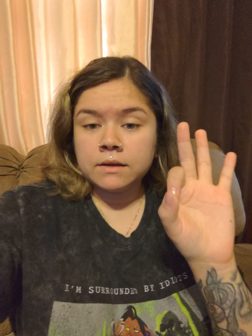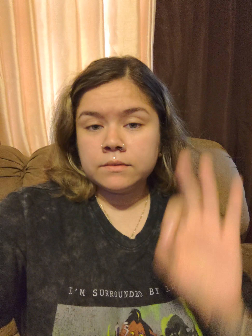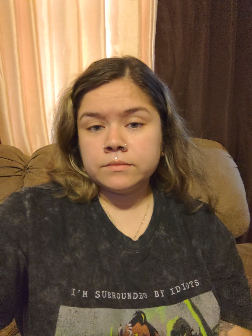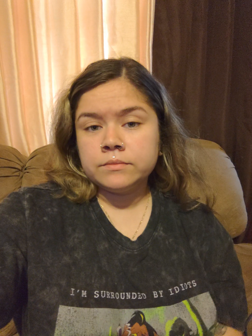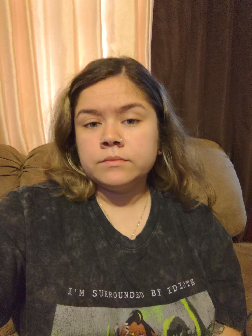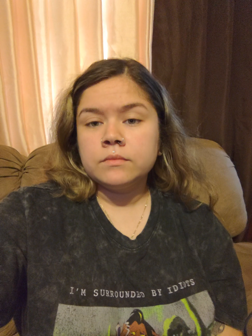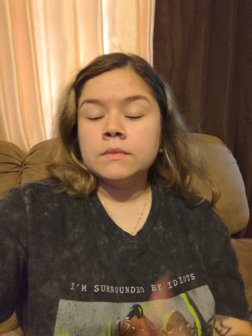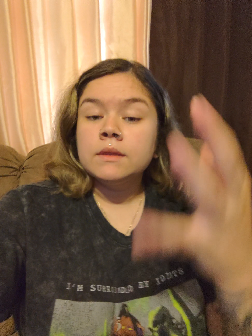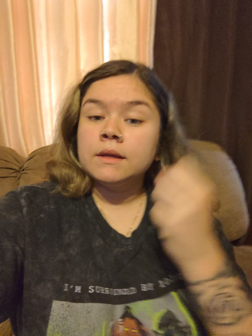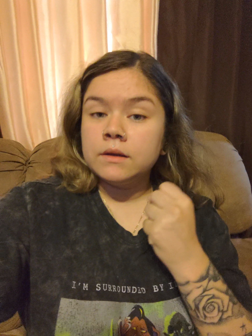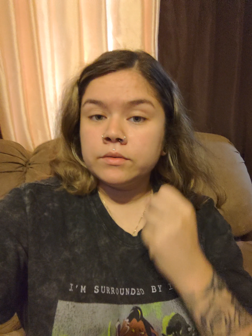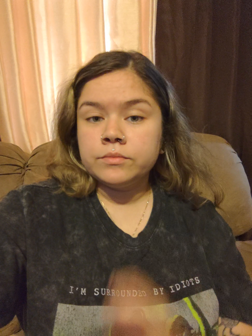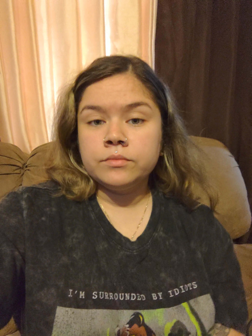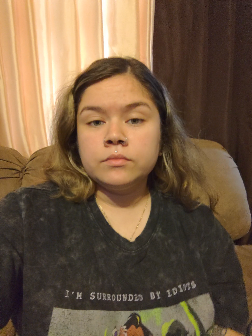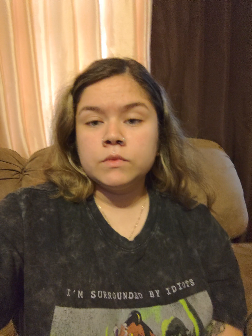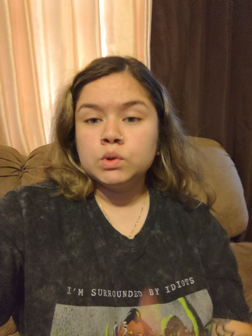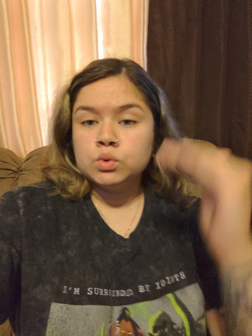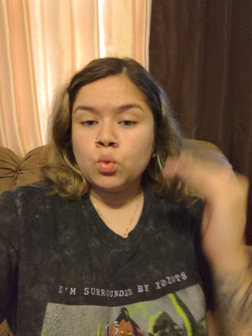get